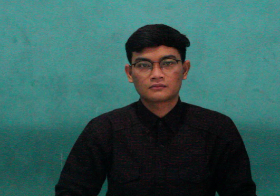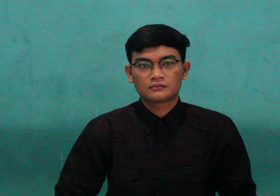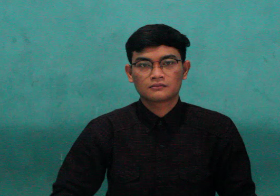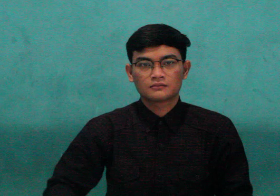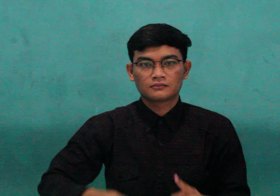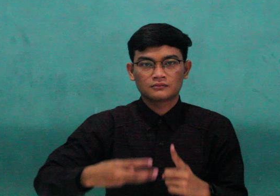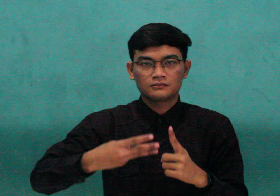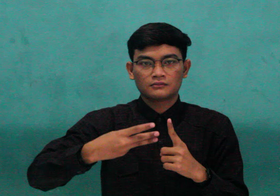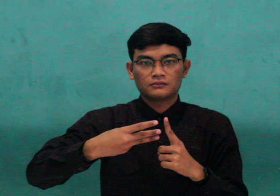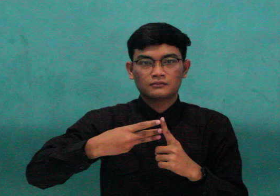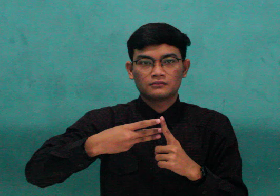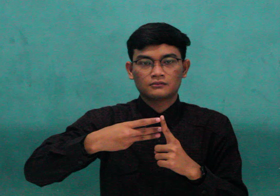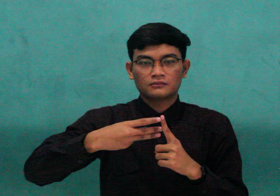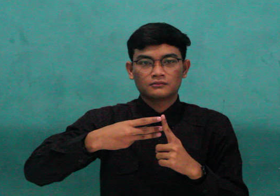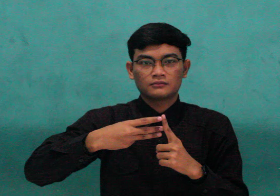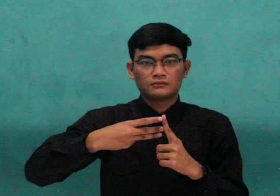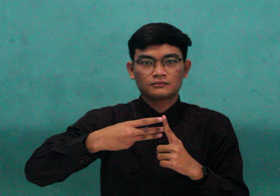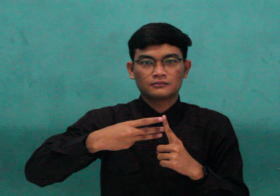B